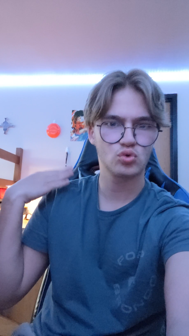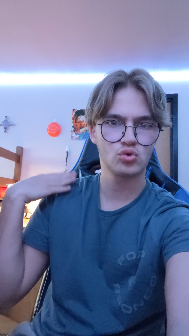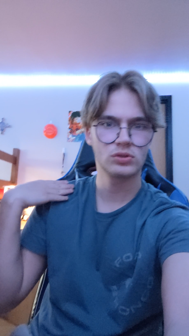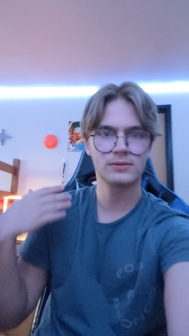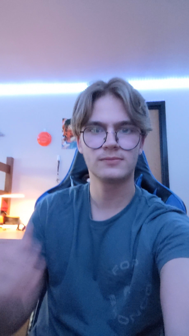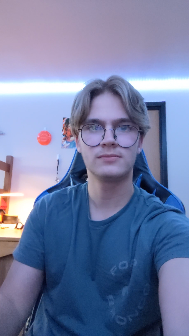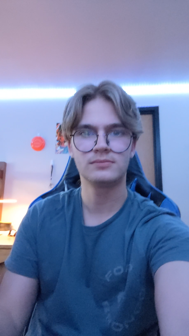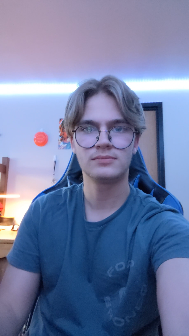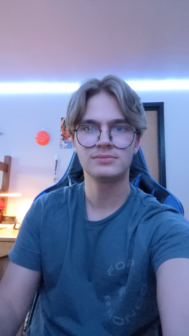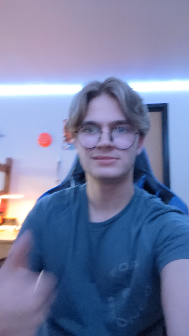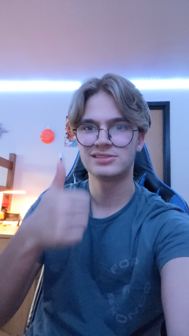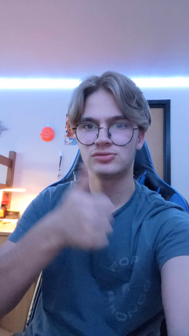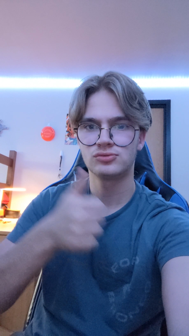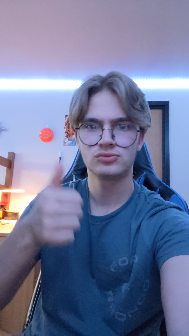each